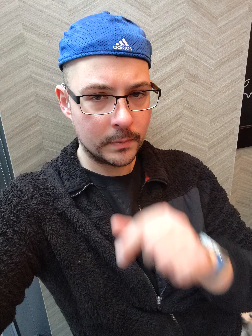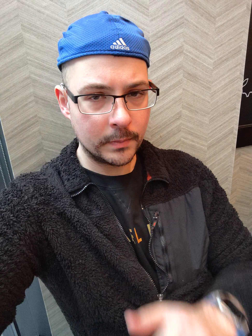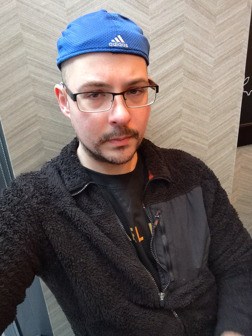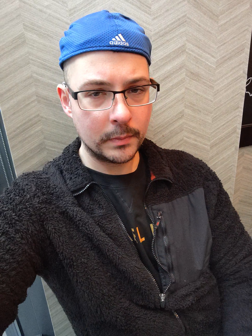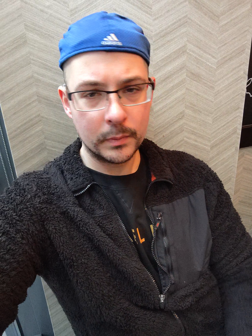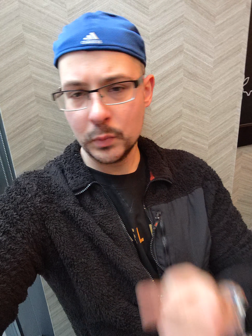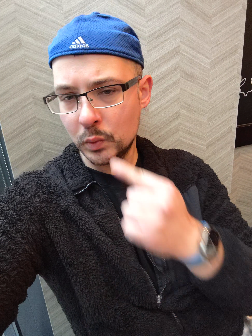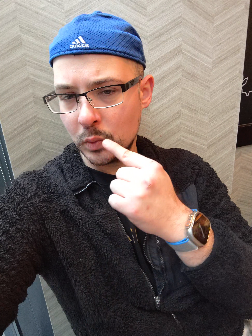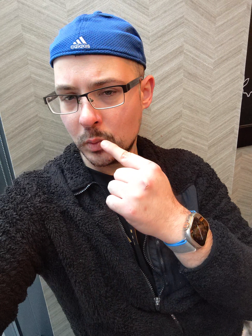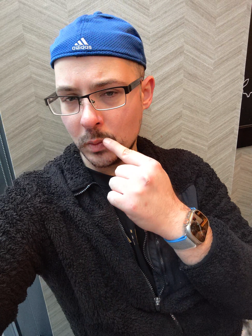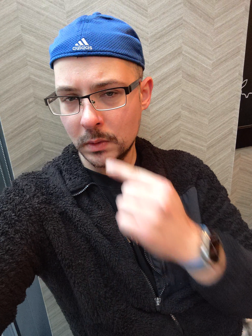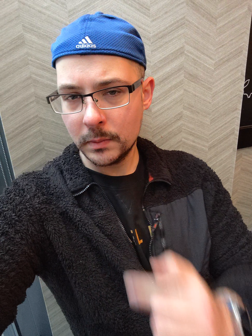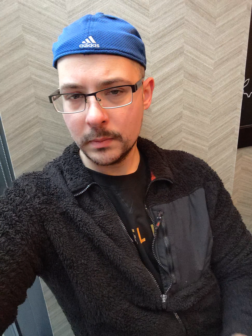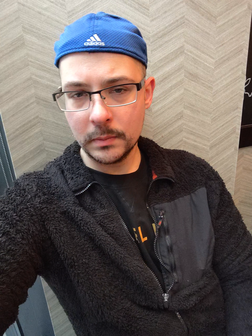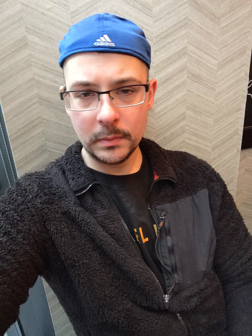tooth